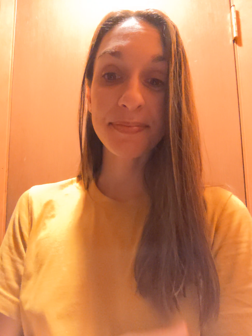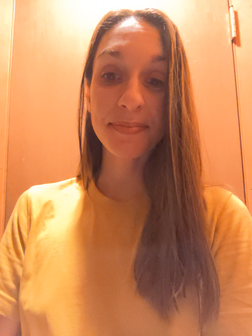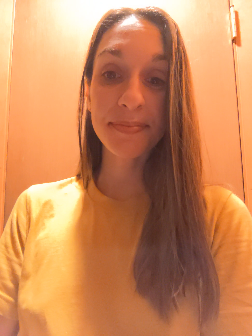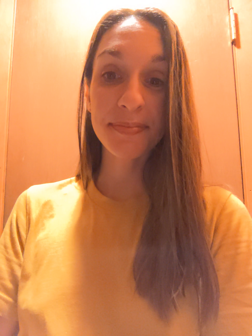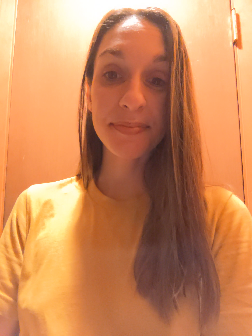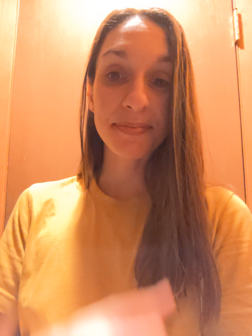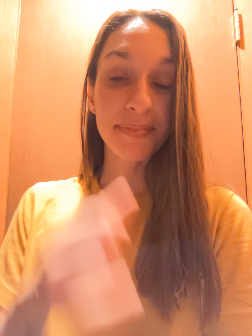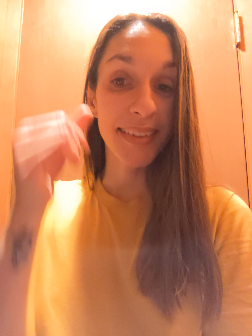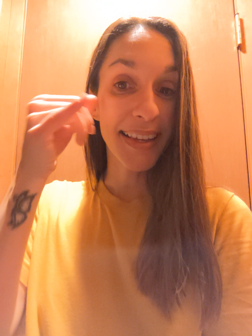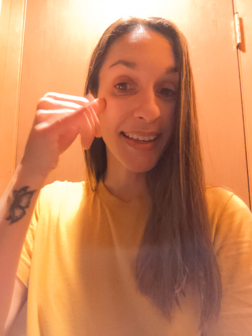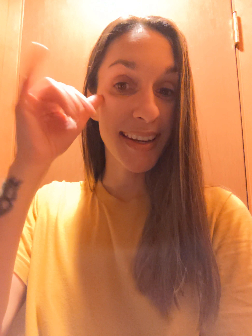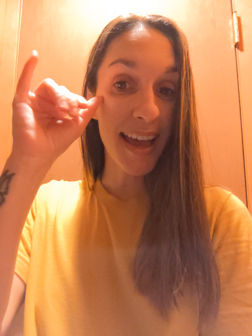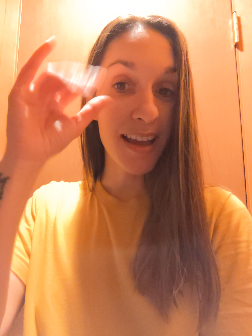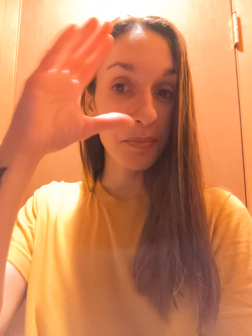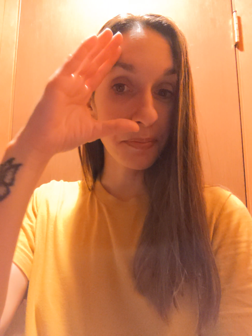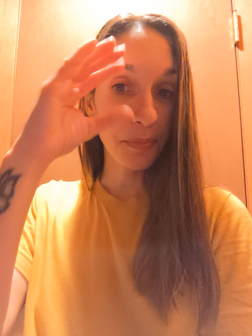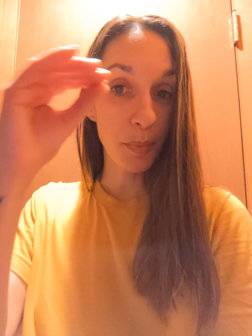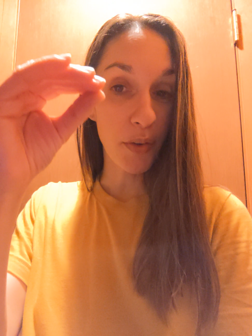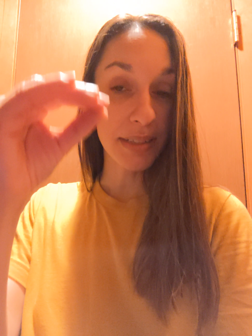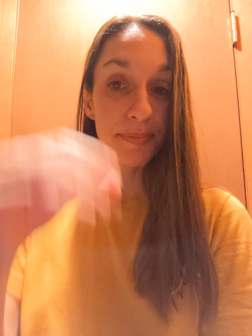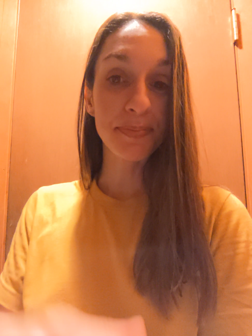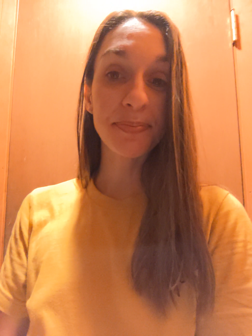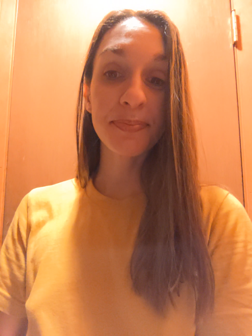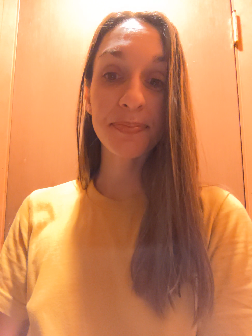cowboy